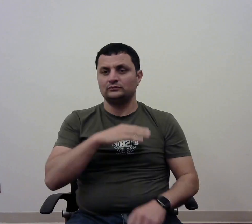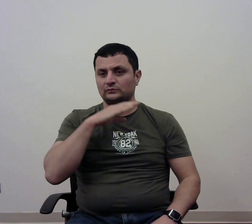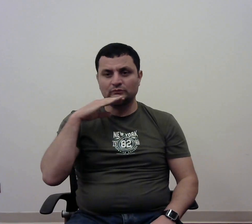çox